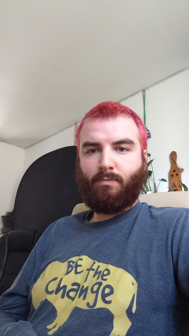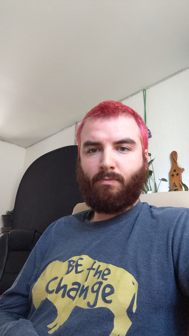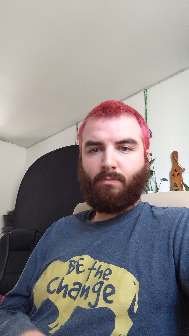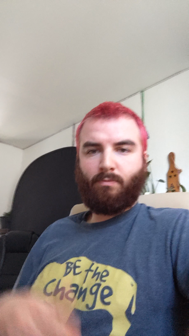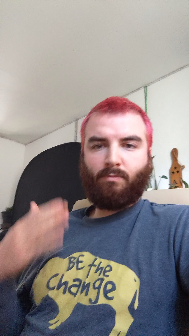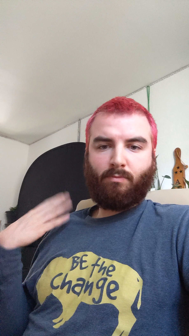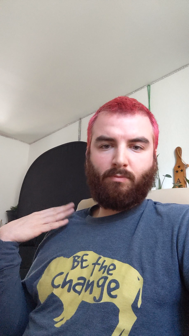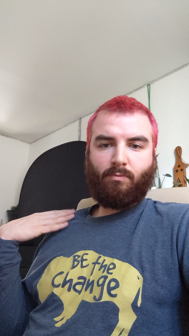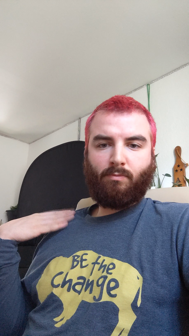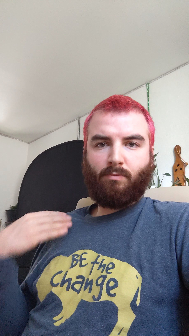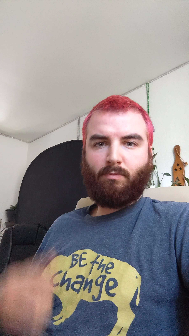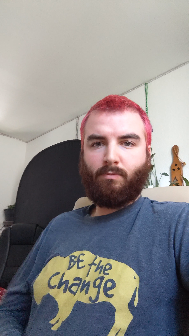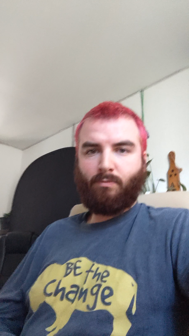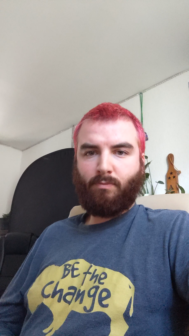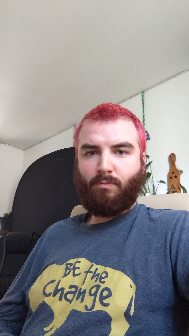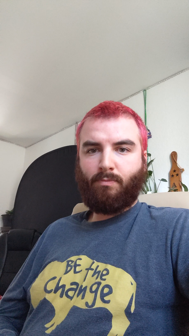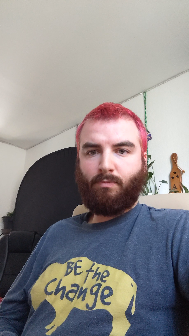shoulder